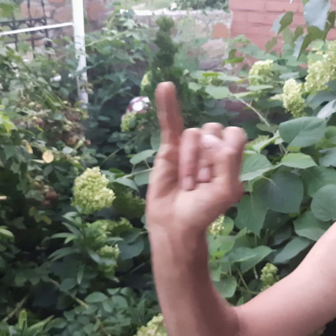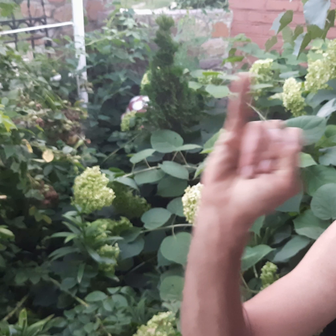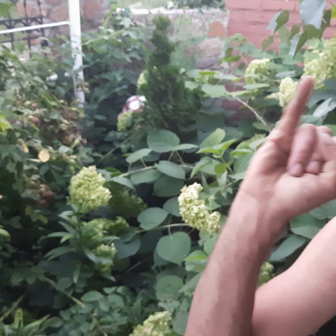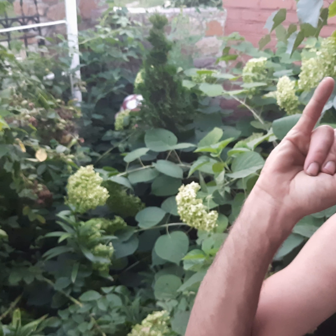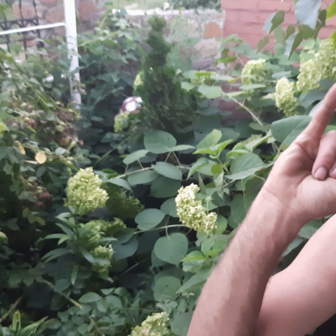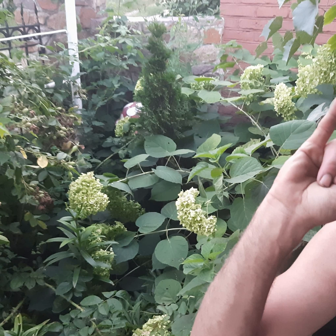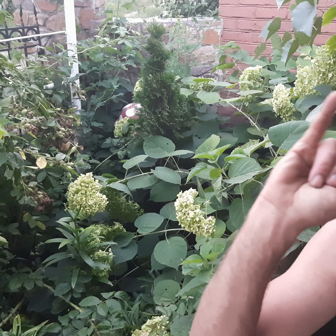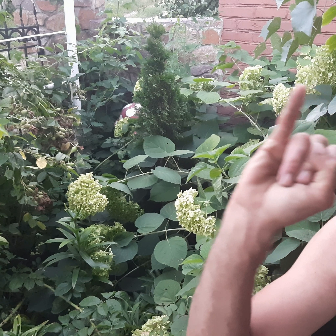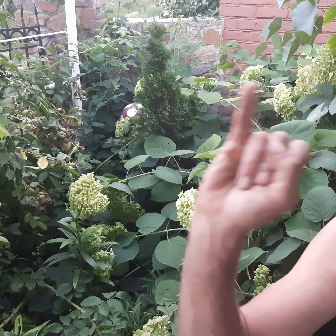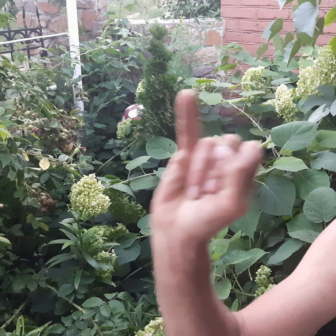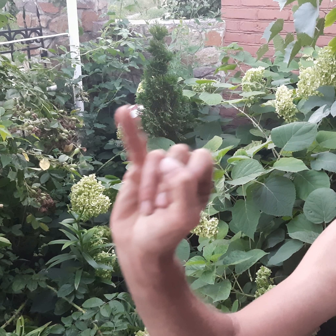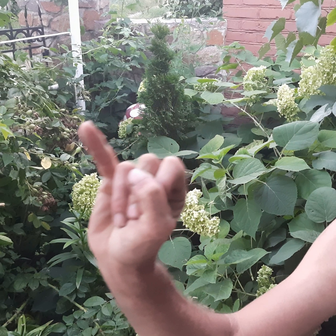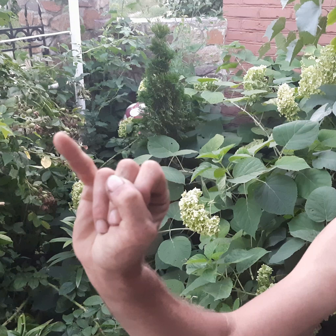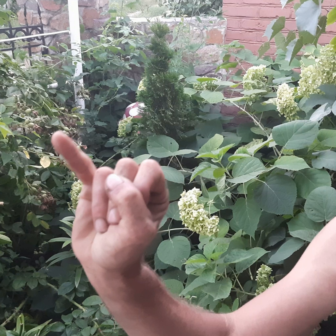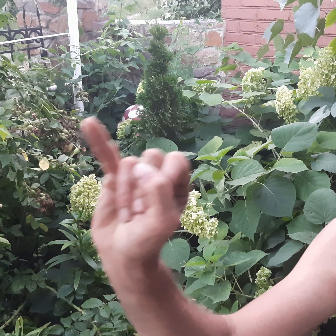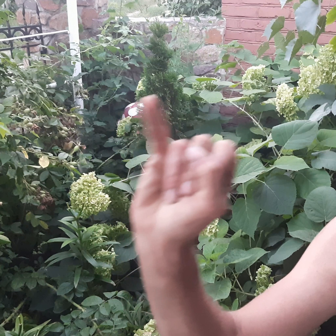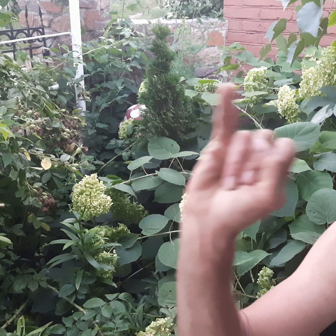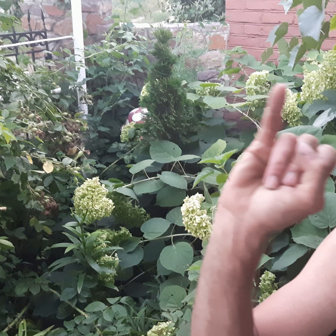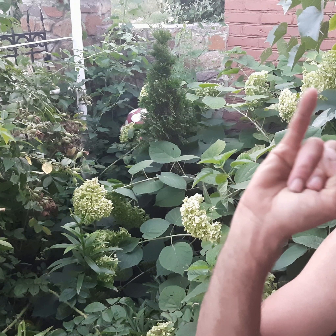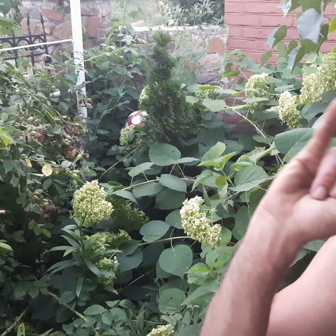Ї